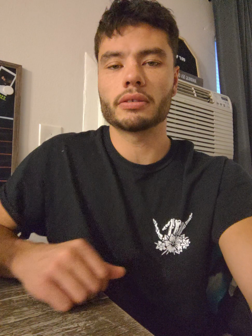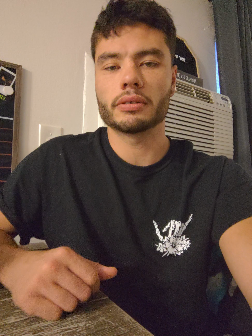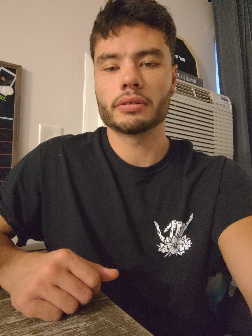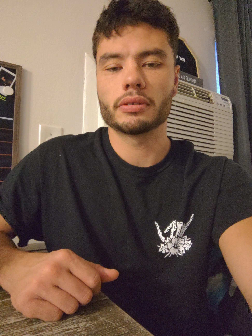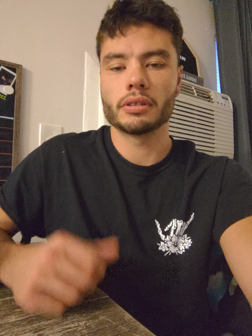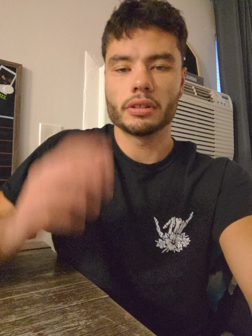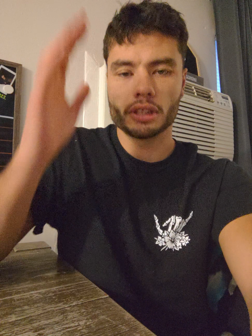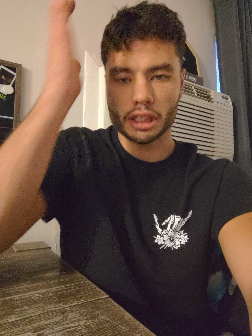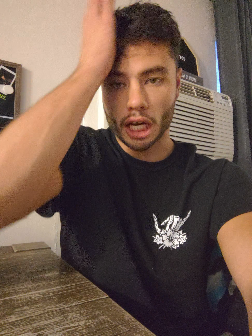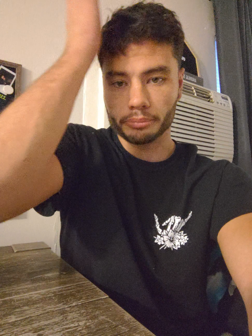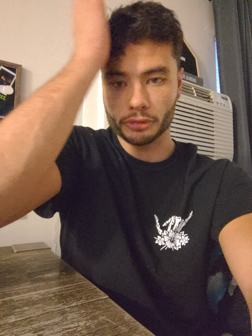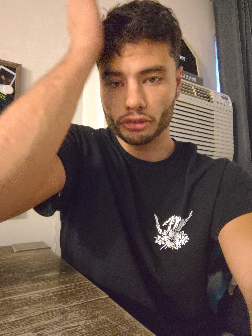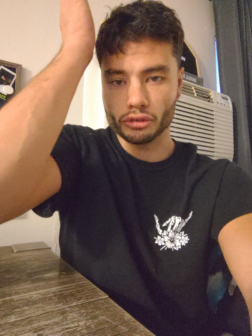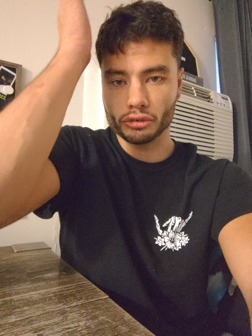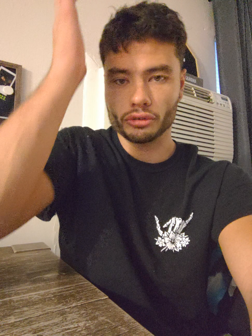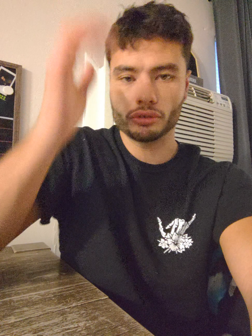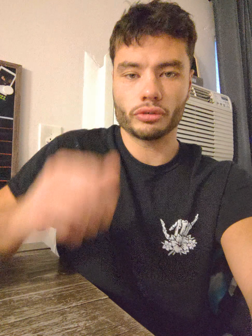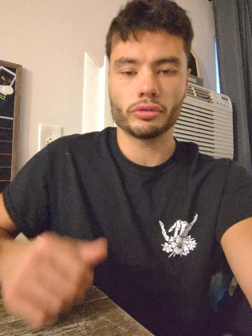garbage